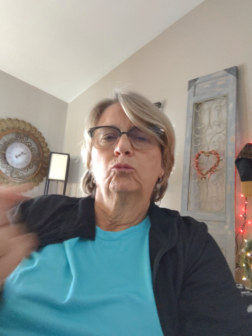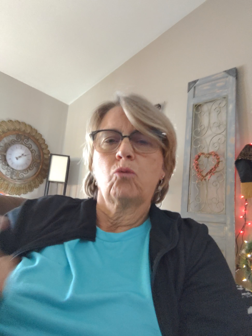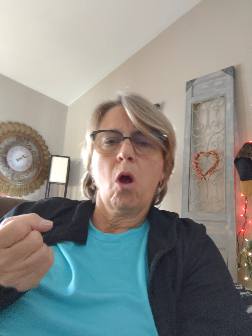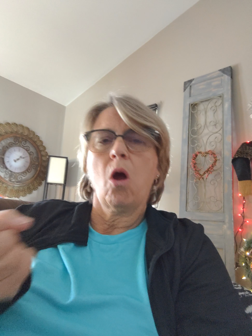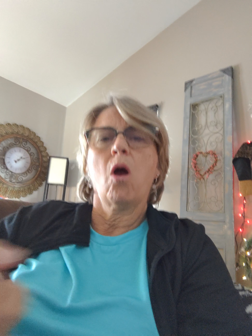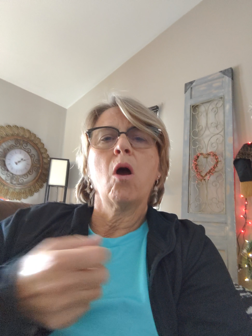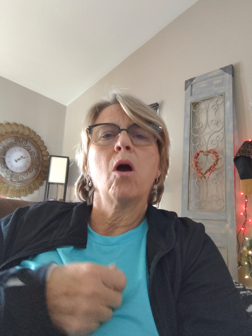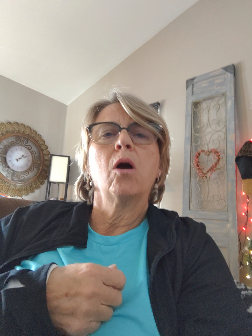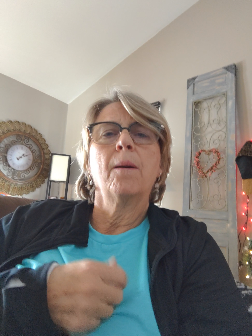drawer